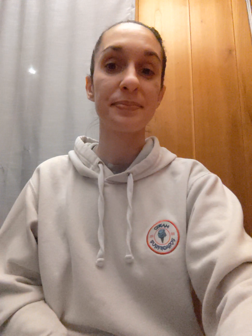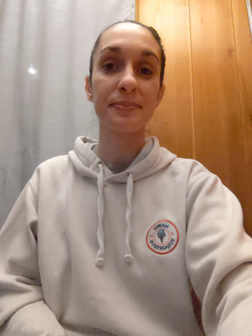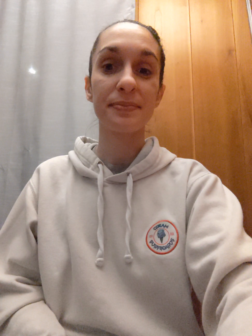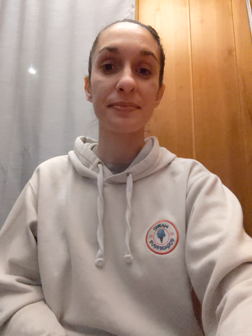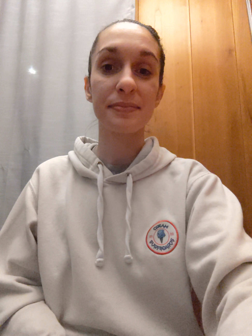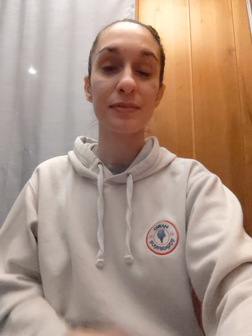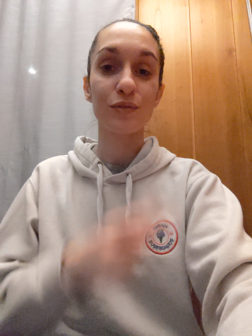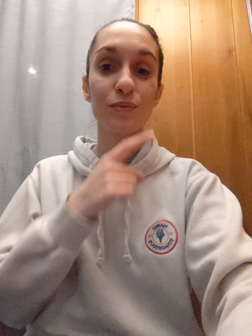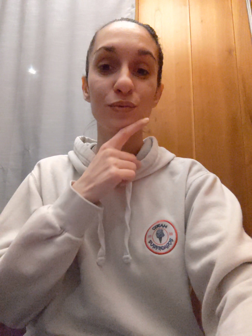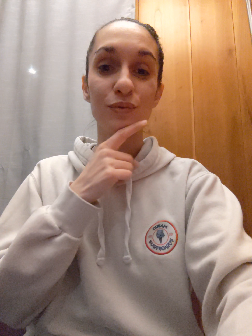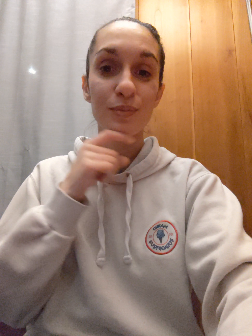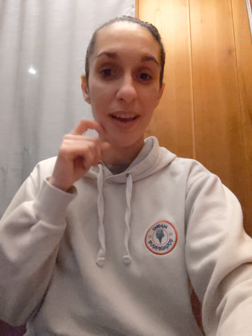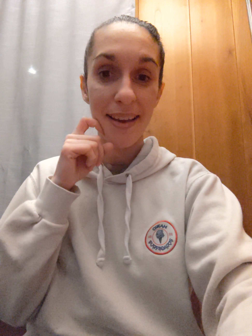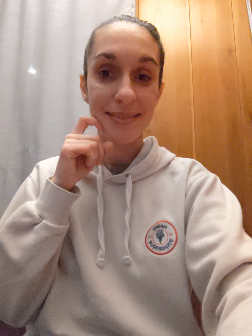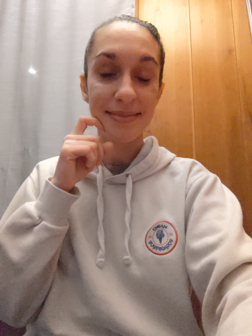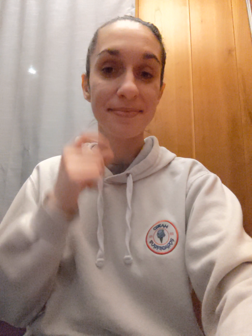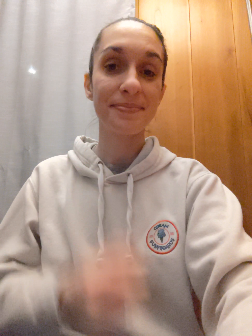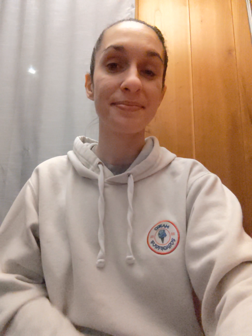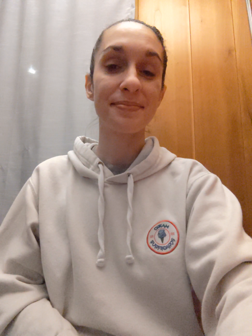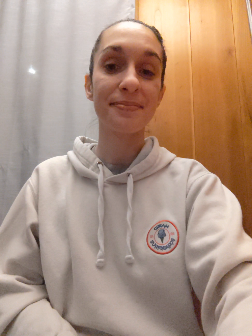dry